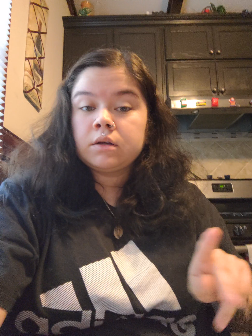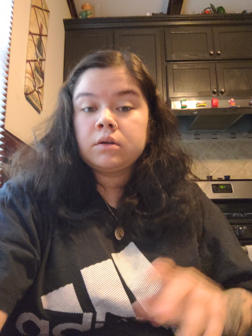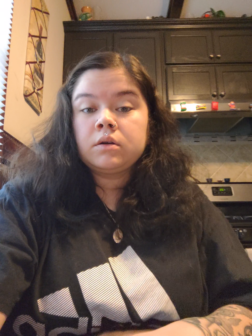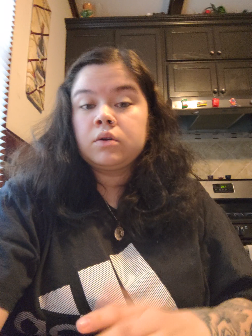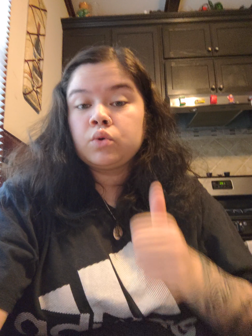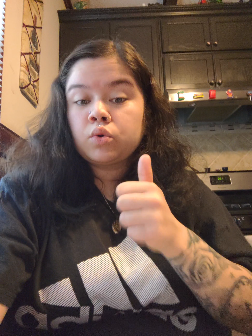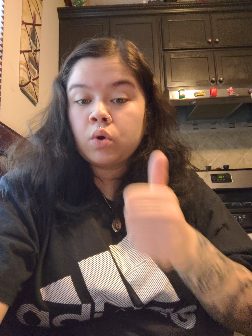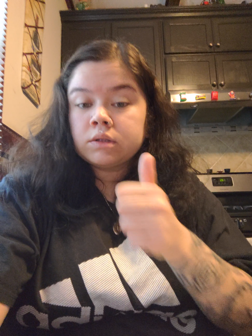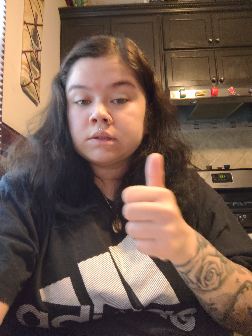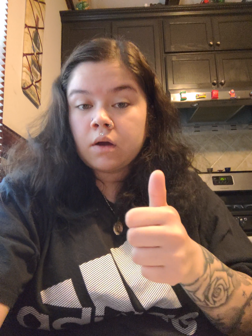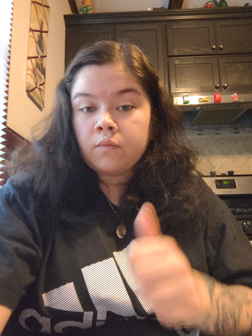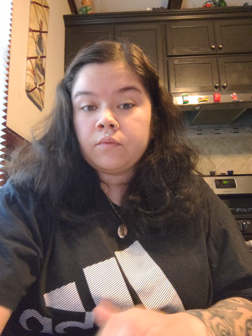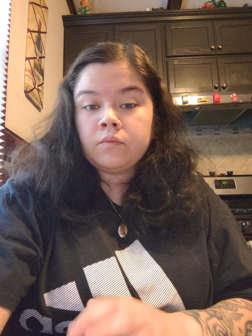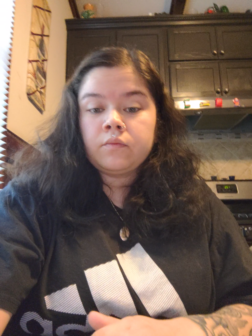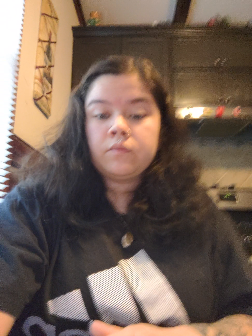yourself